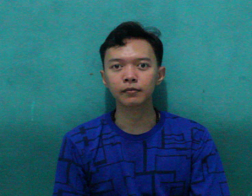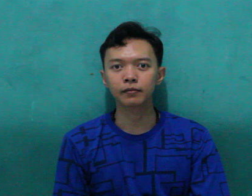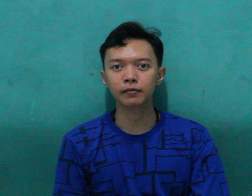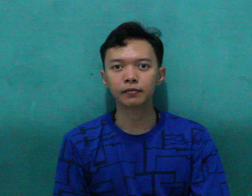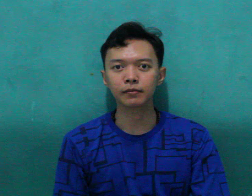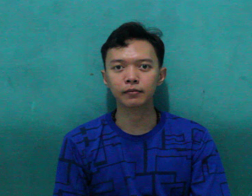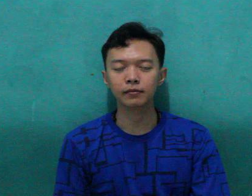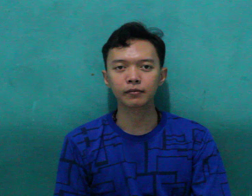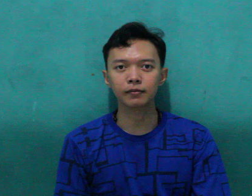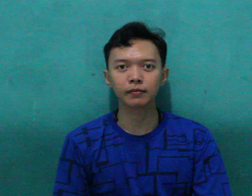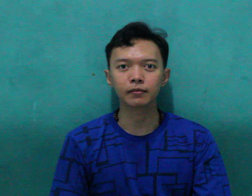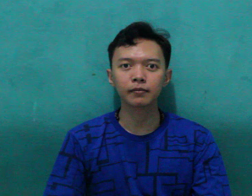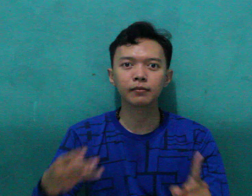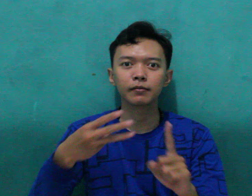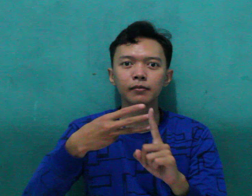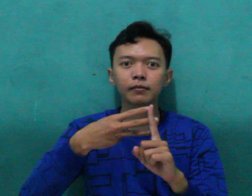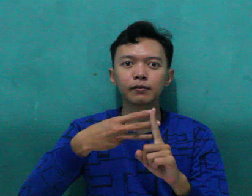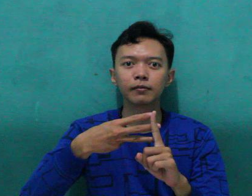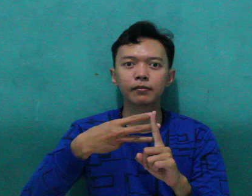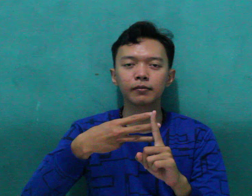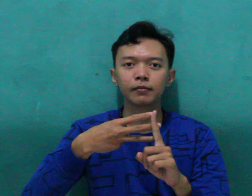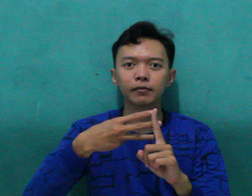B